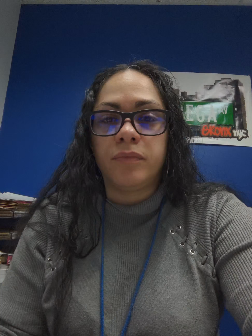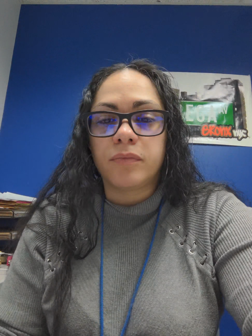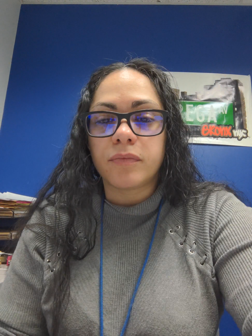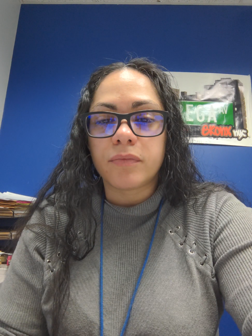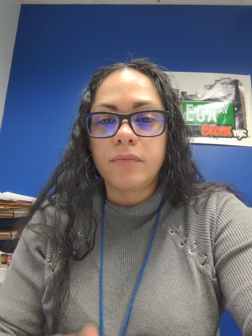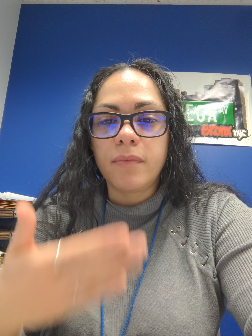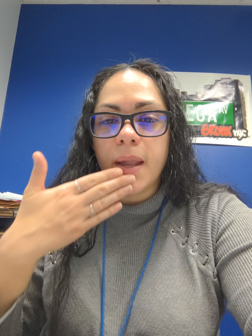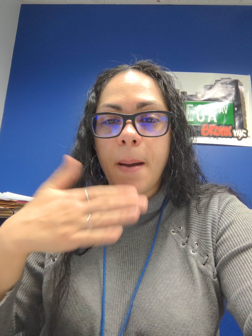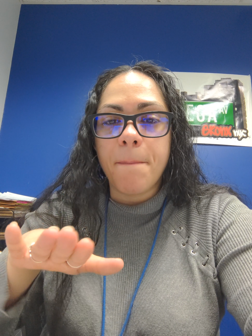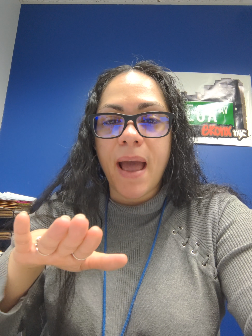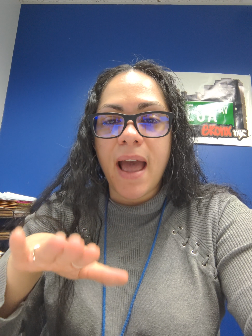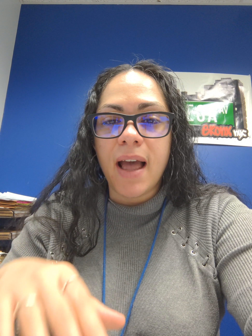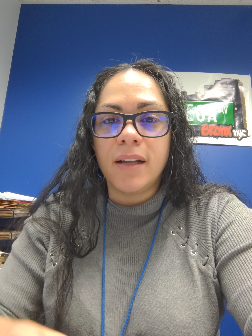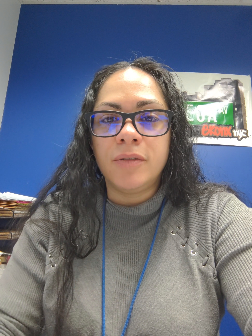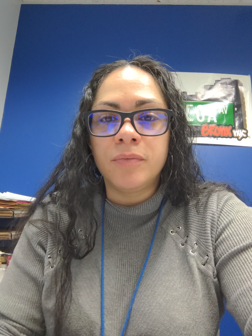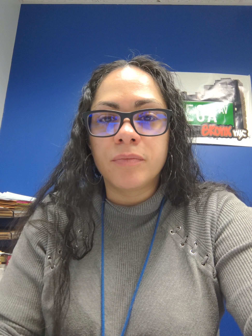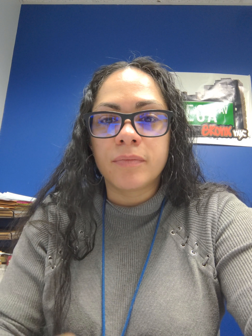bad